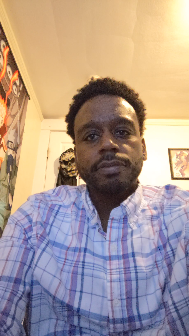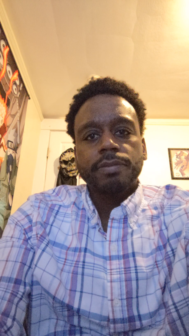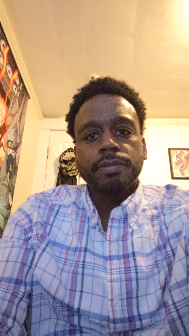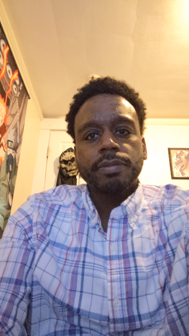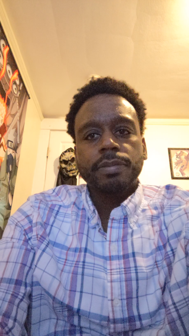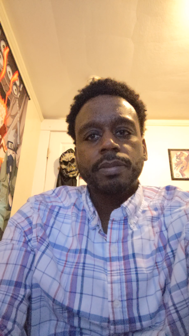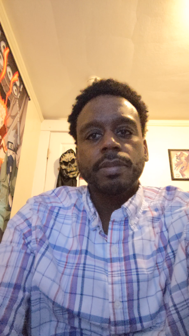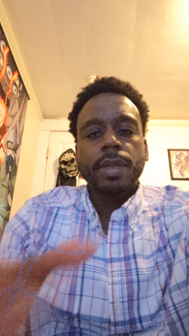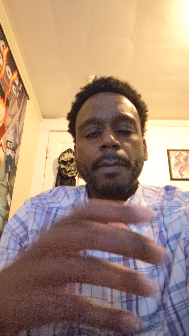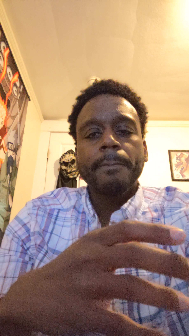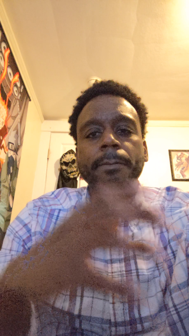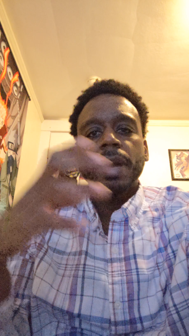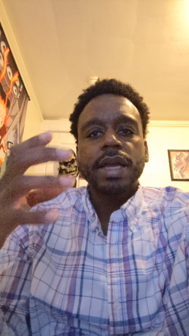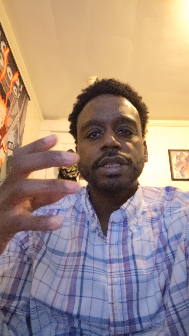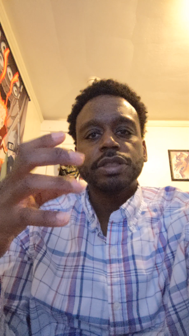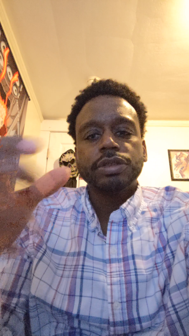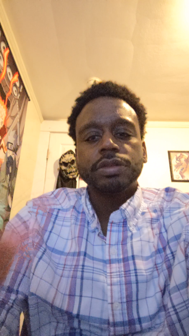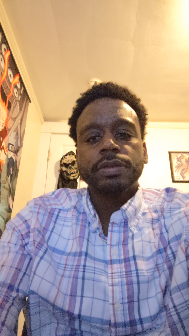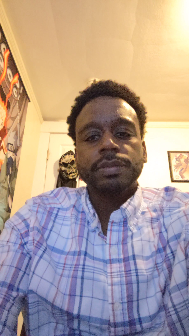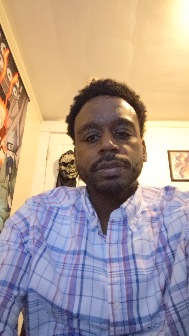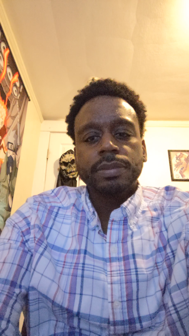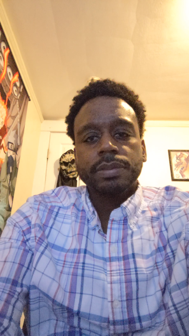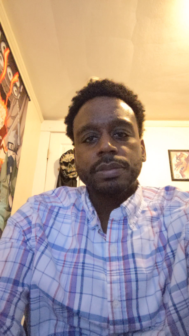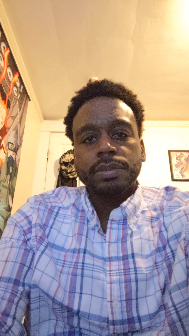much